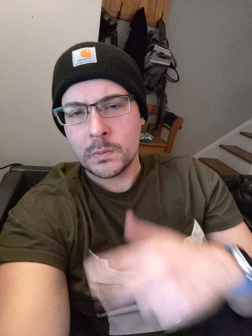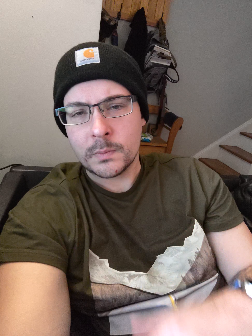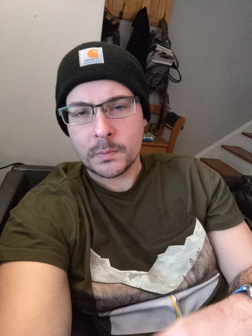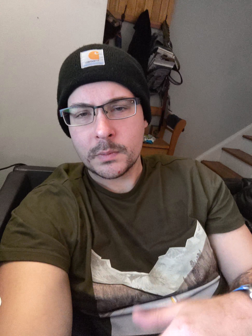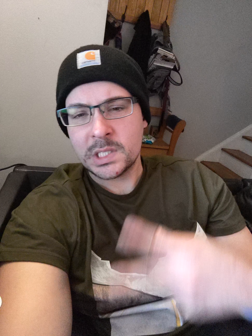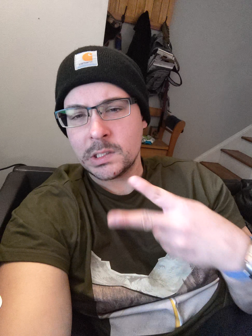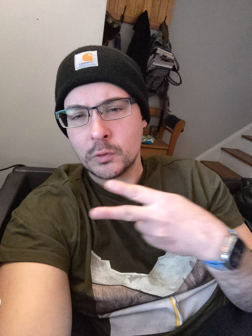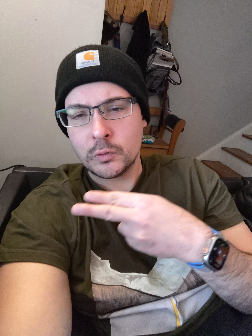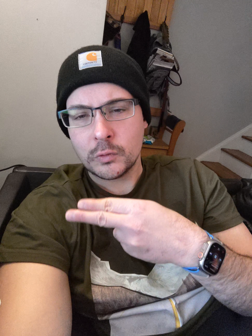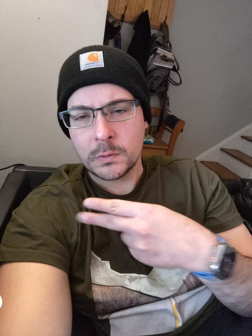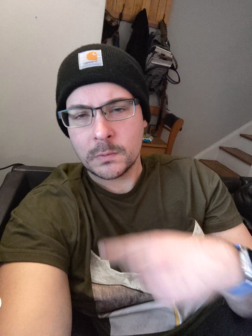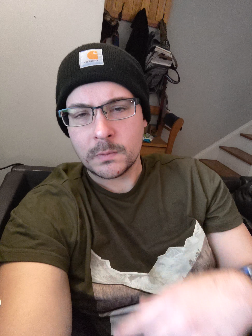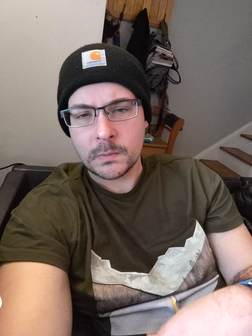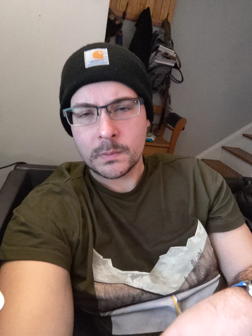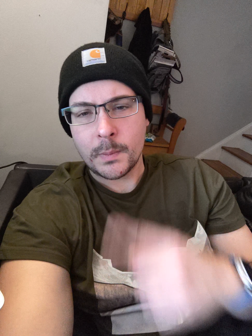scissors